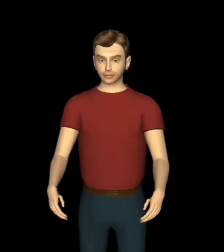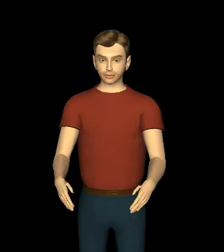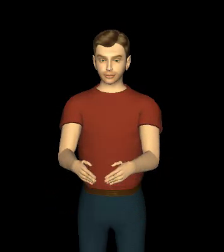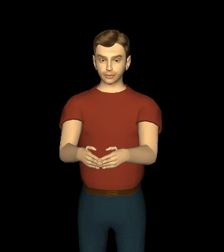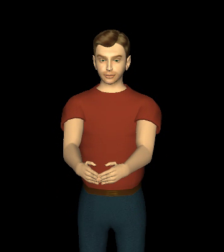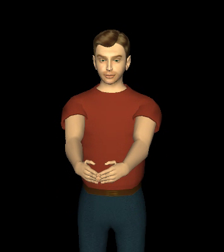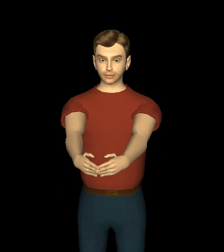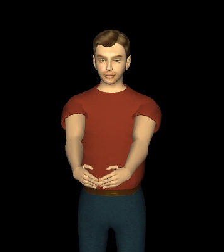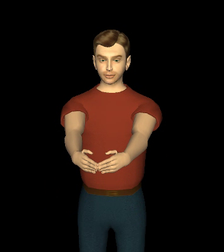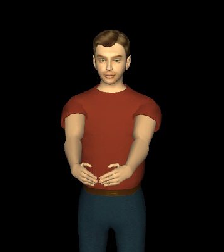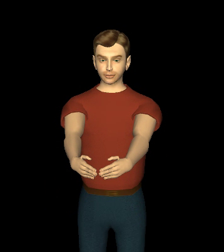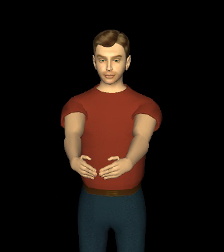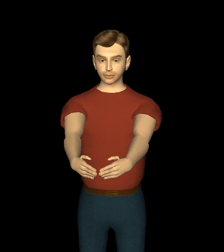قارب